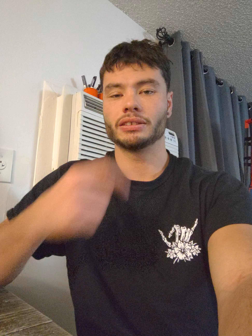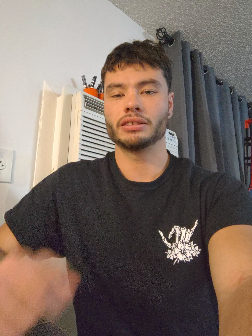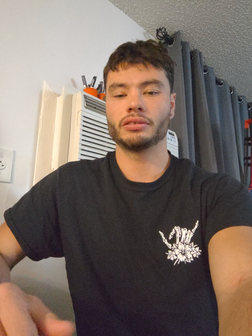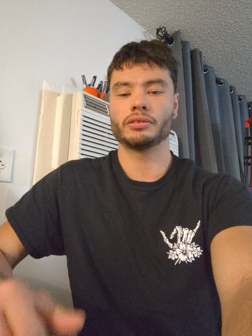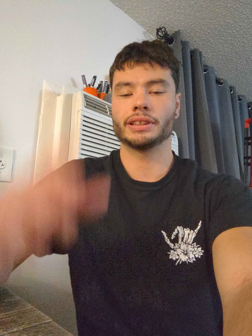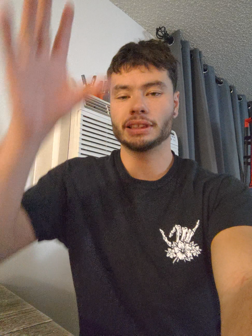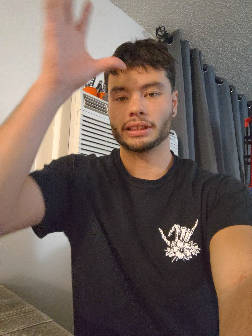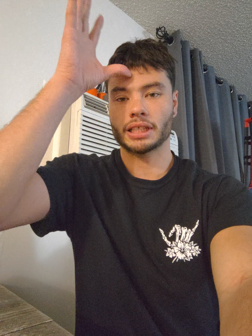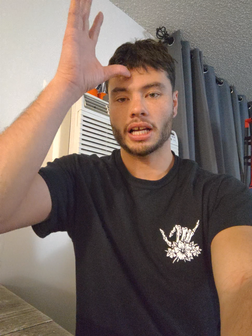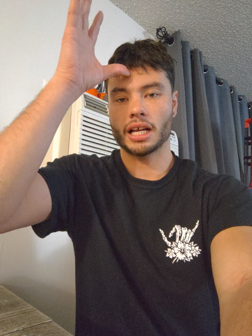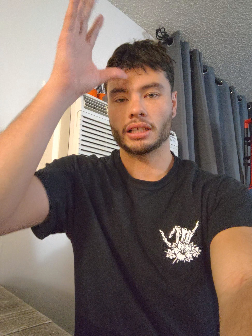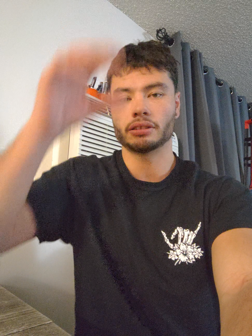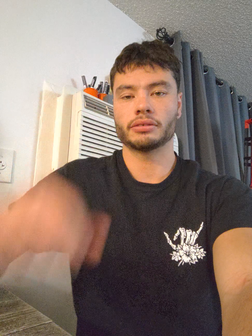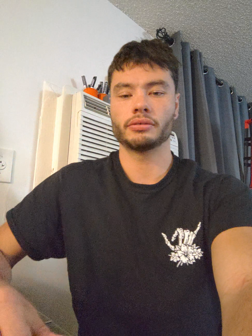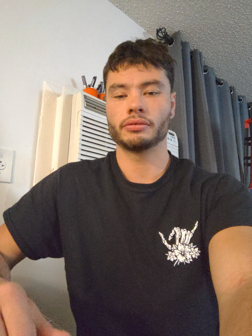dad